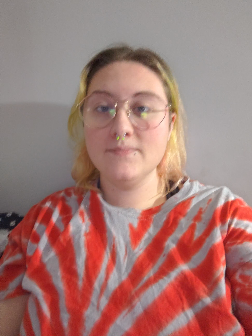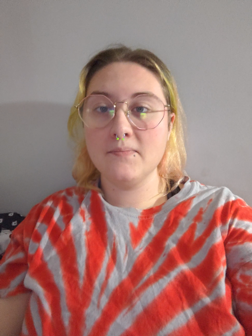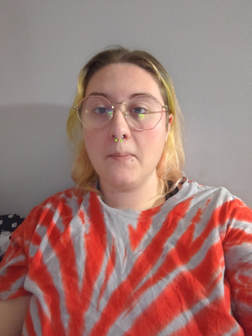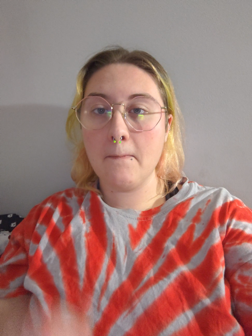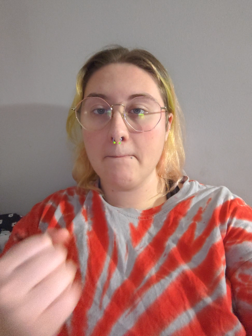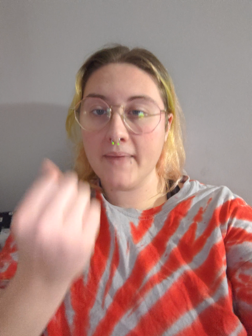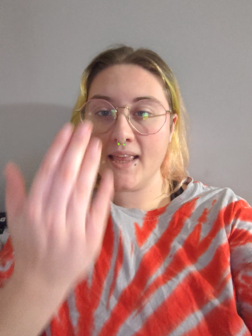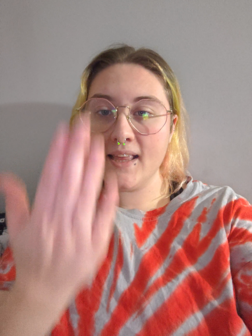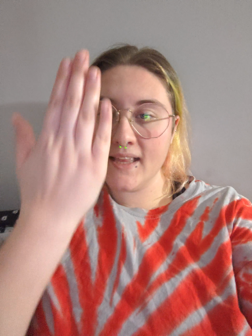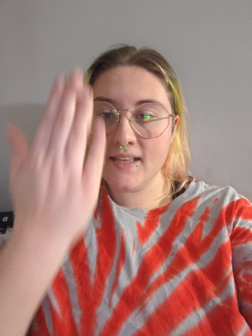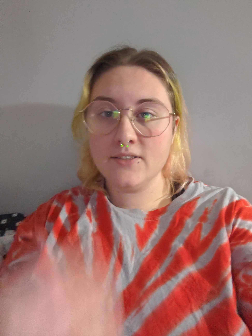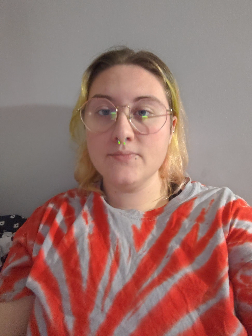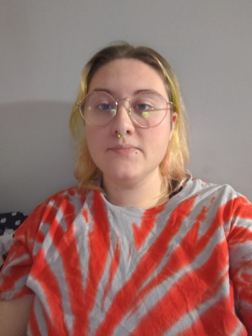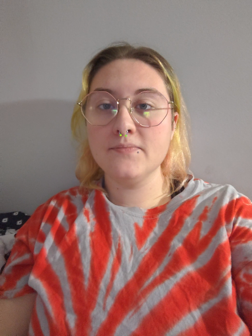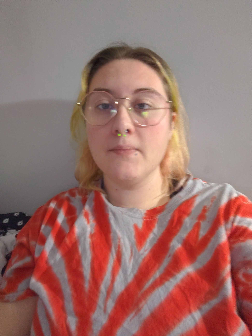mitten